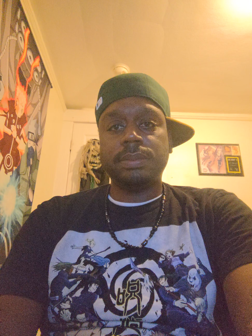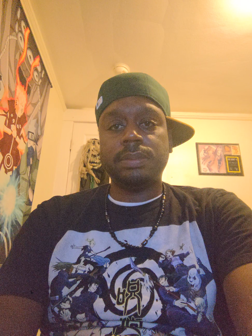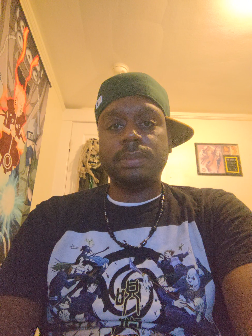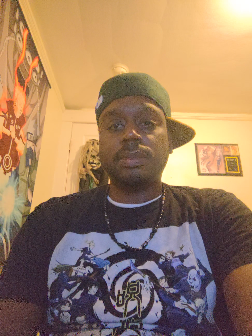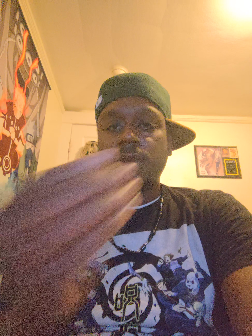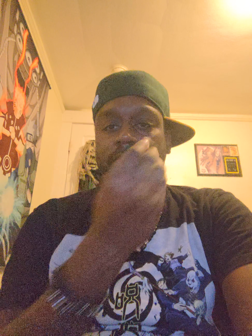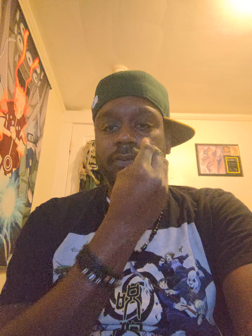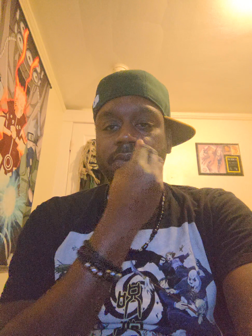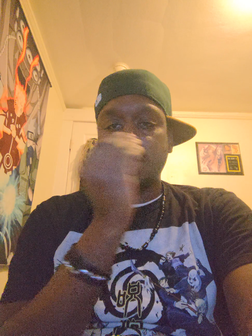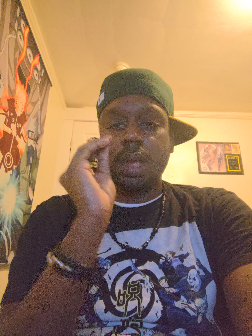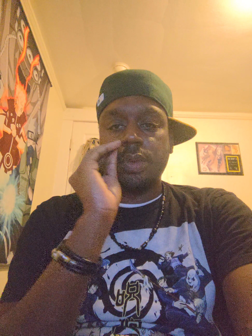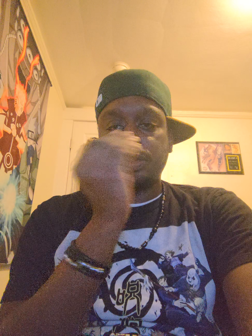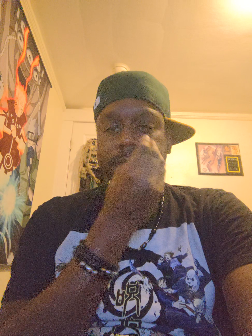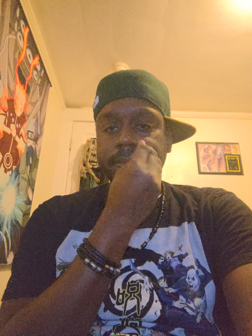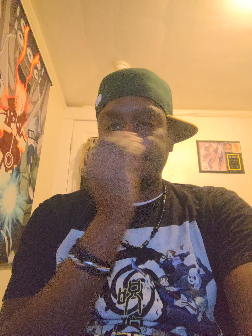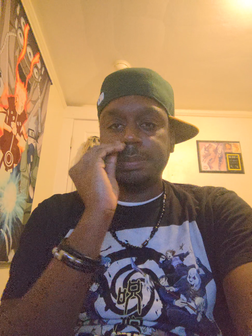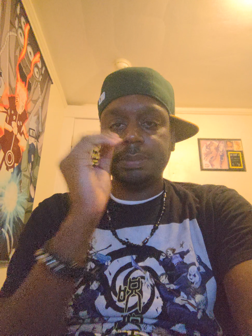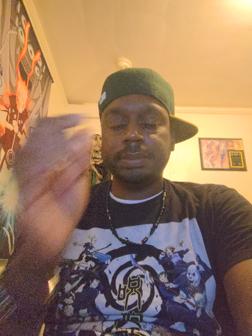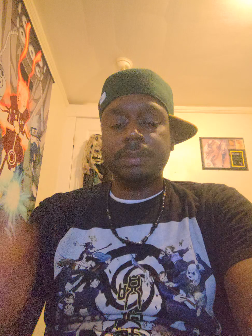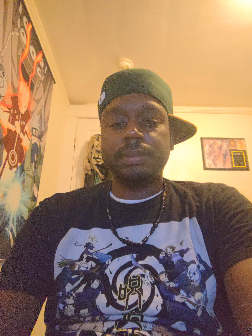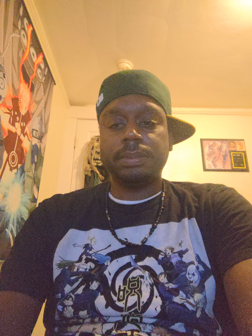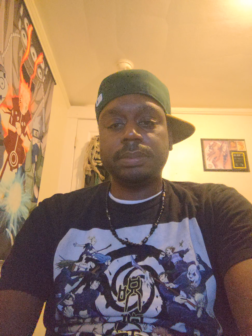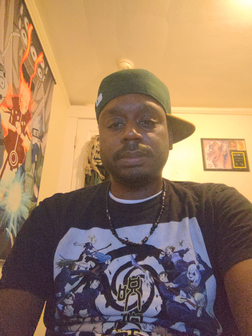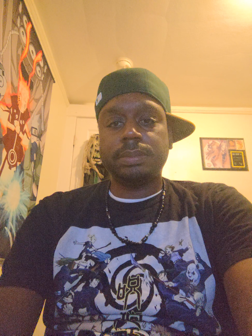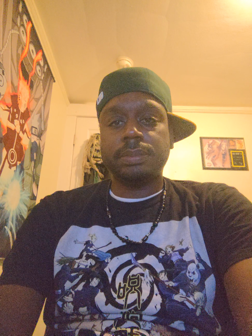flower